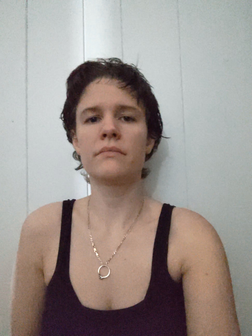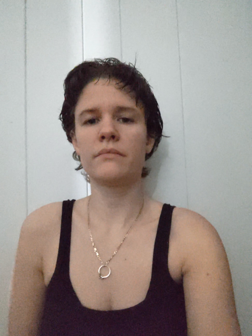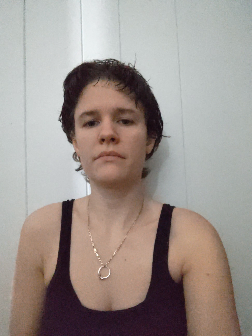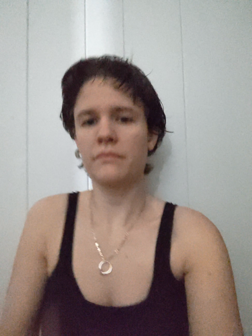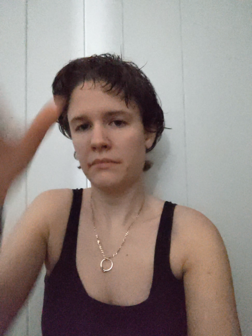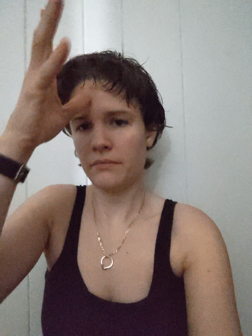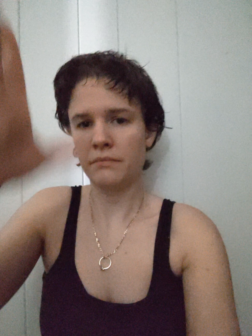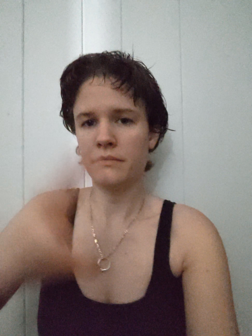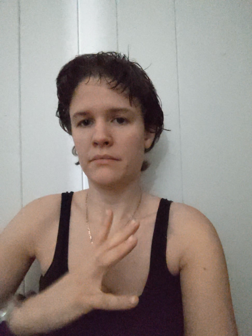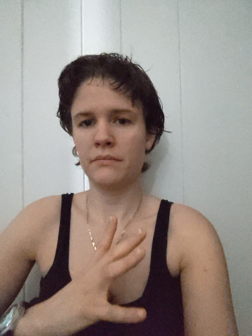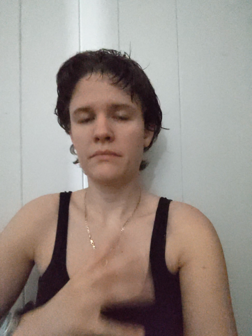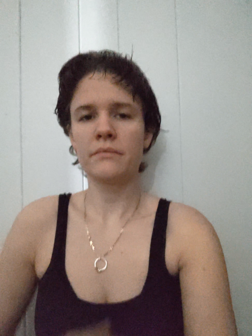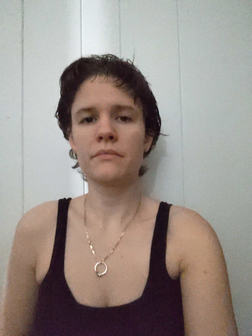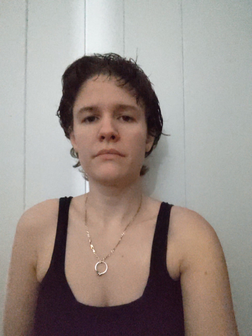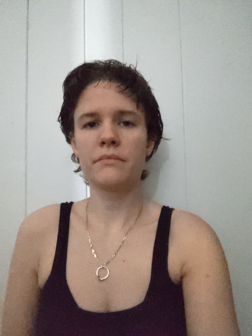man